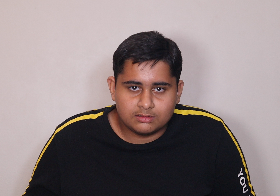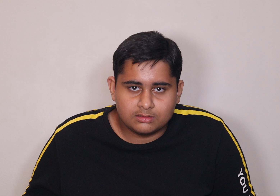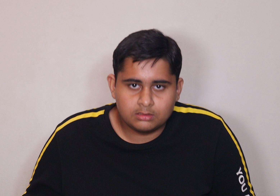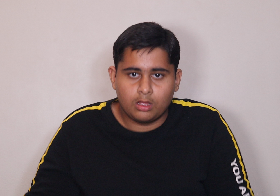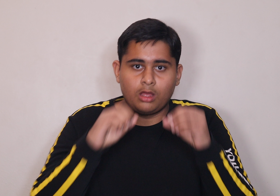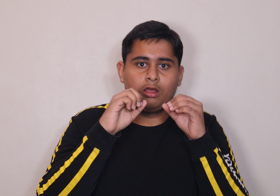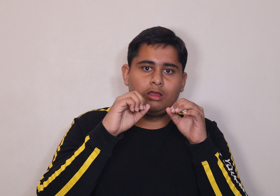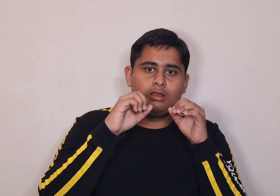scared